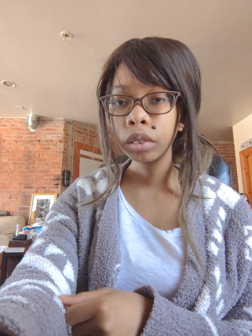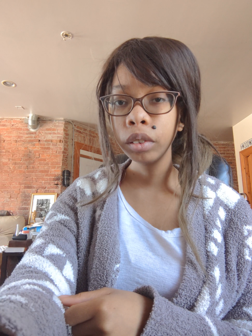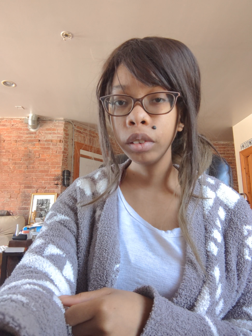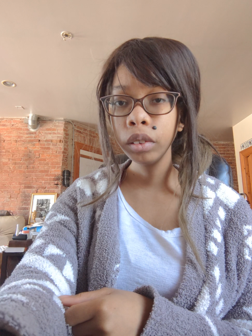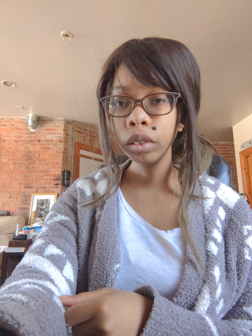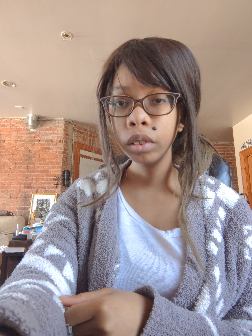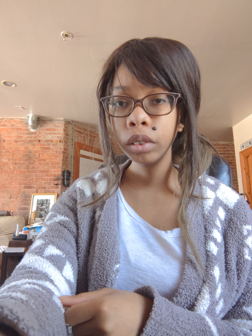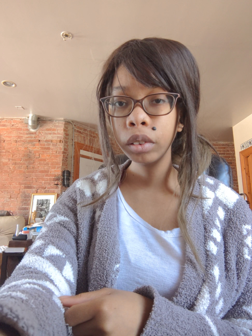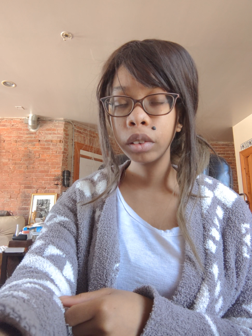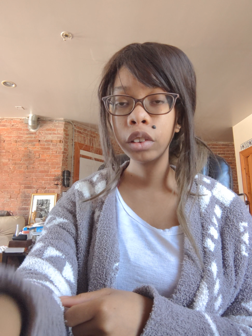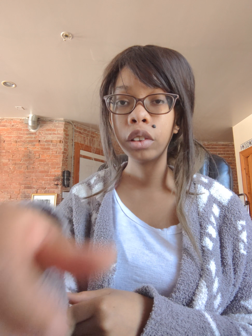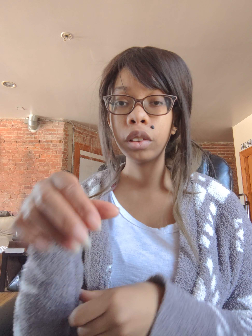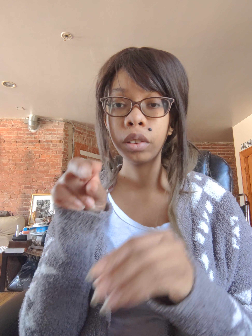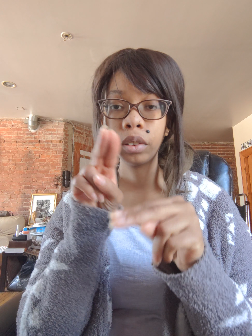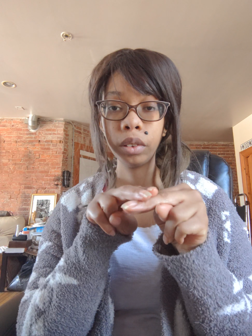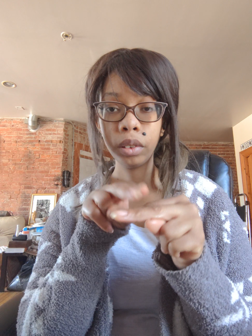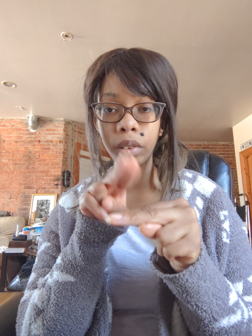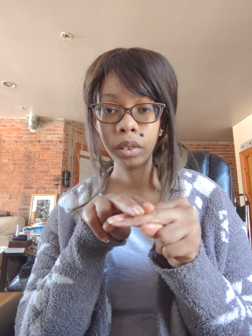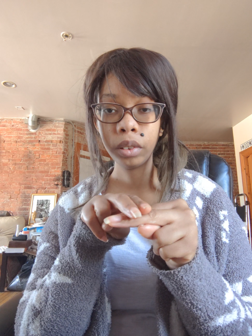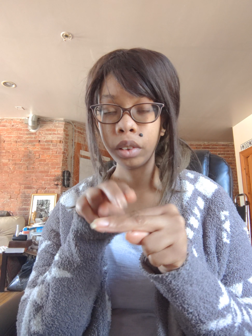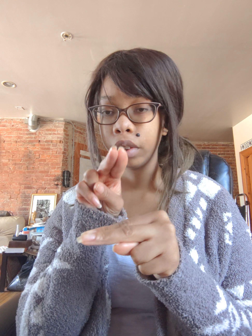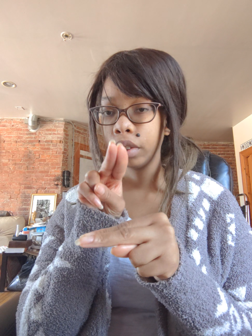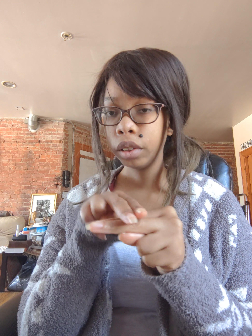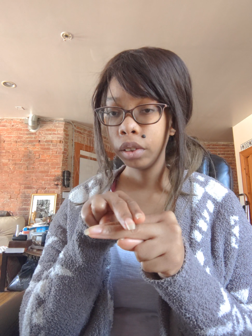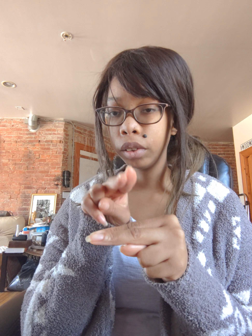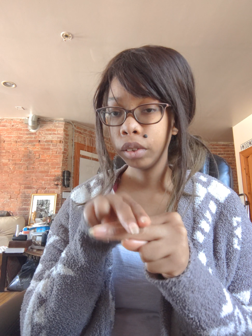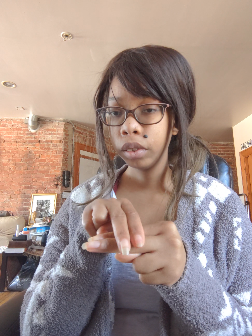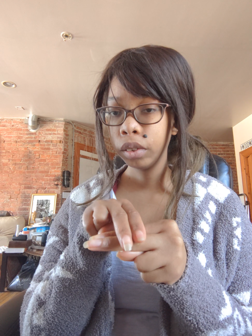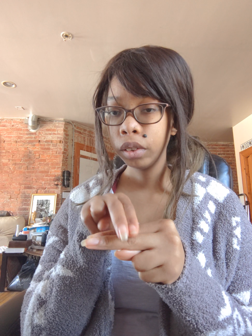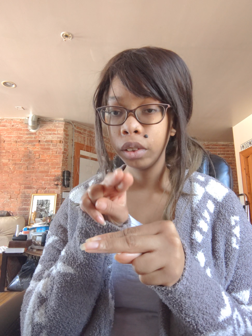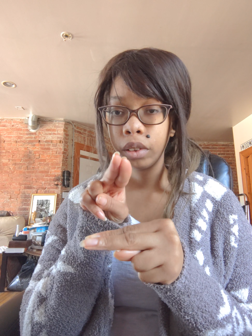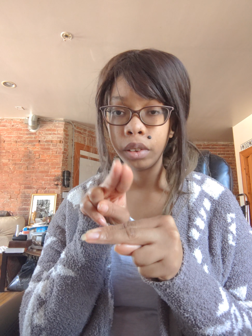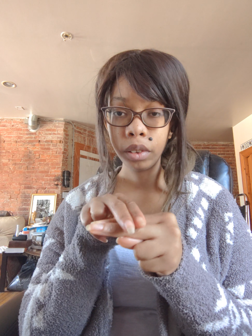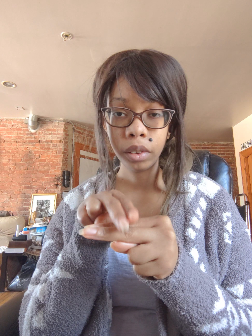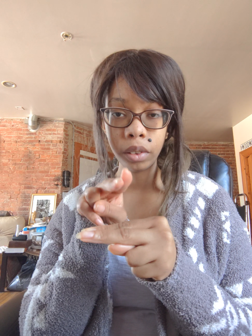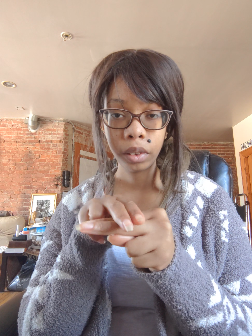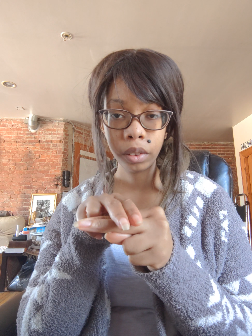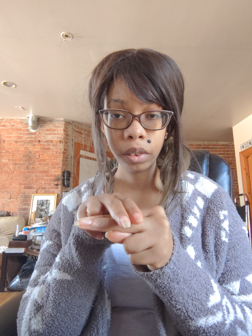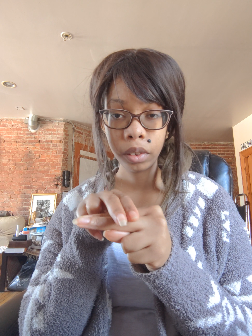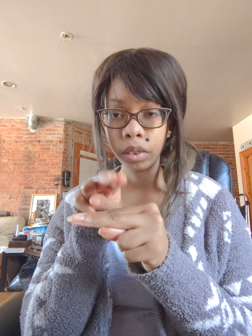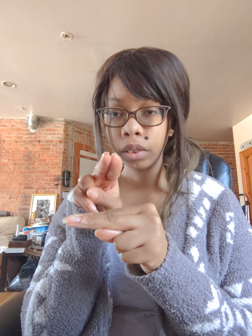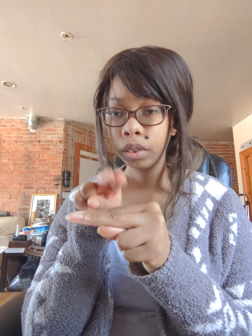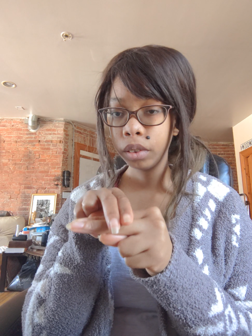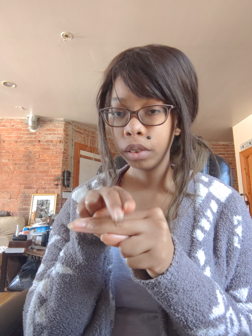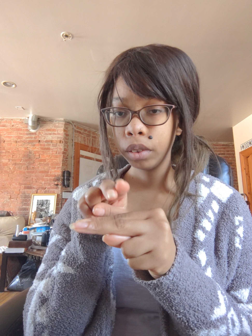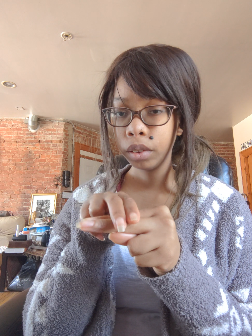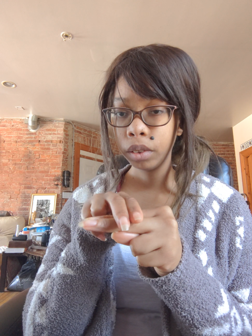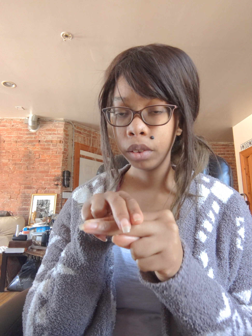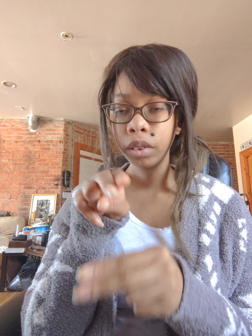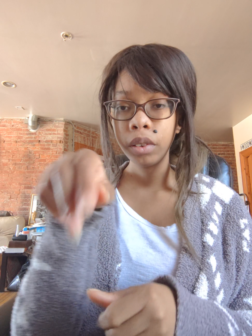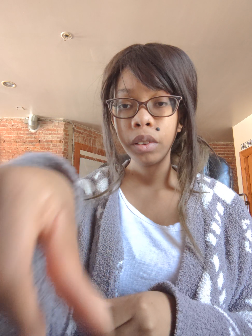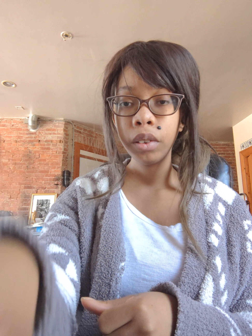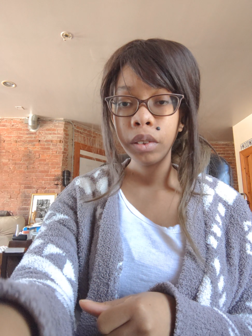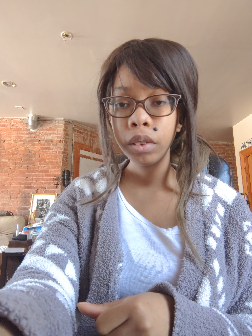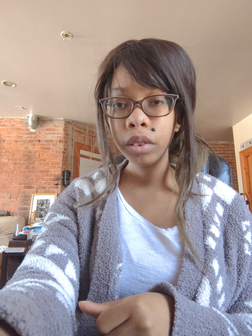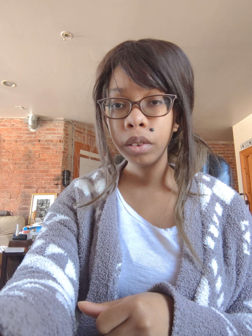chair